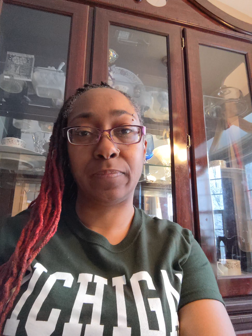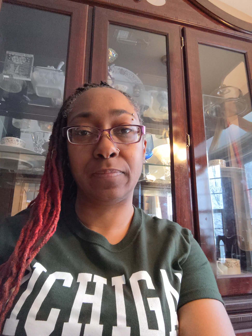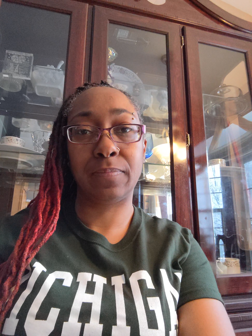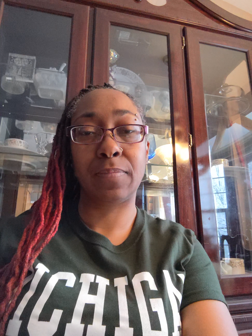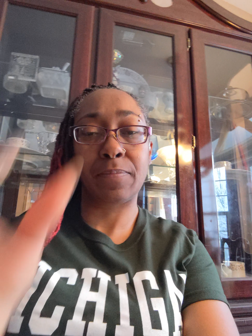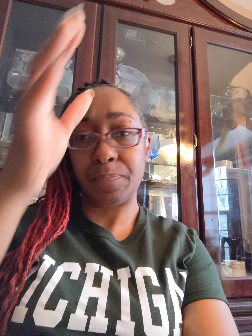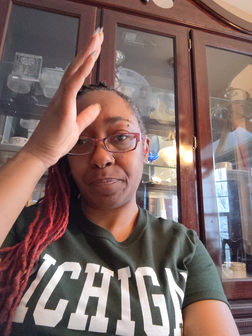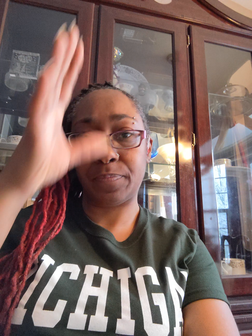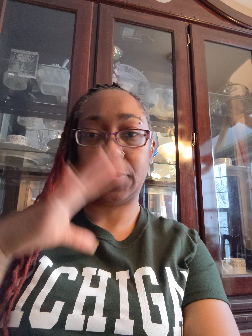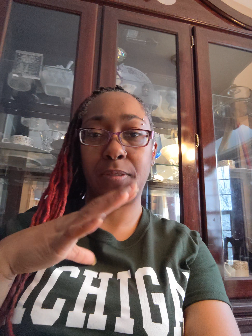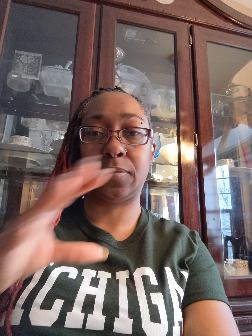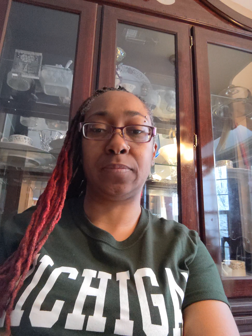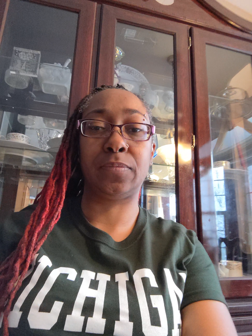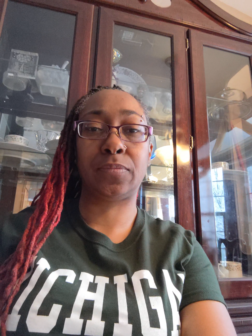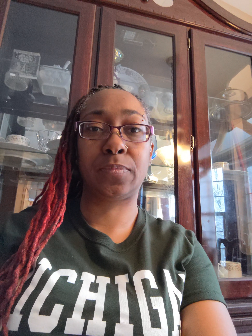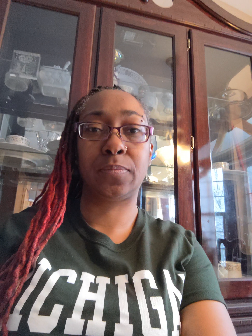man